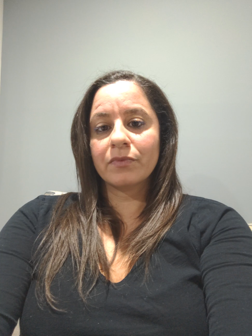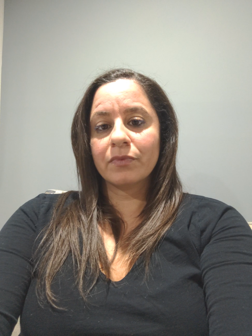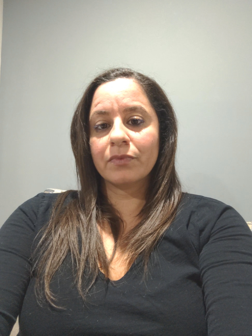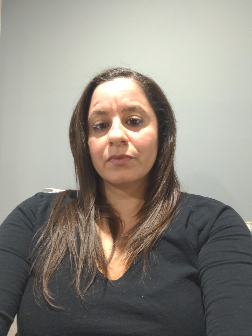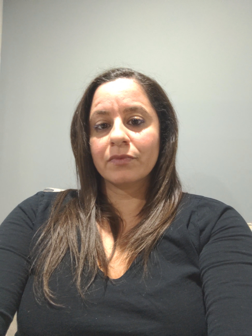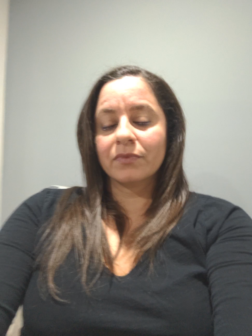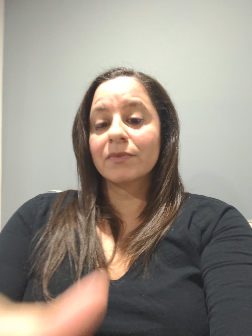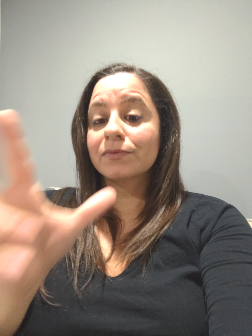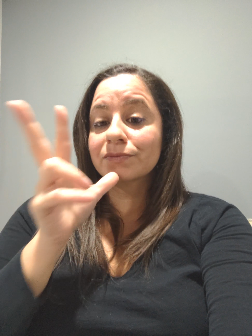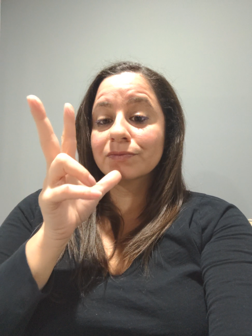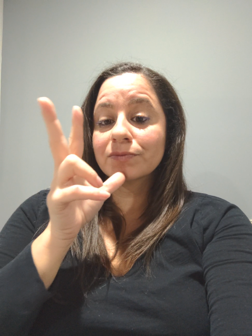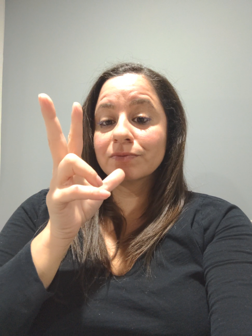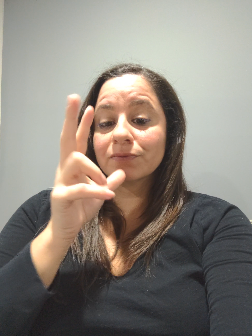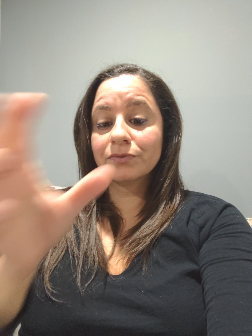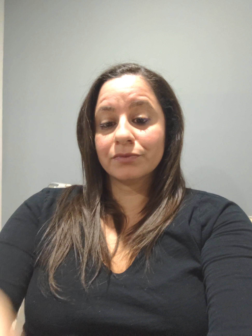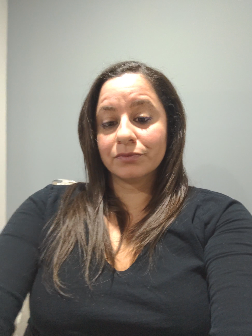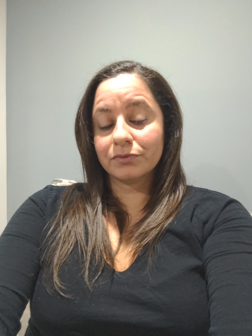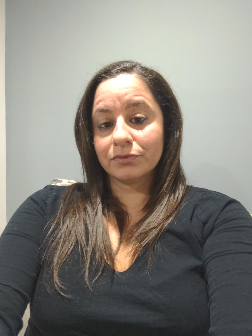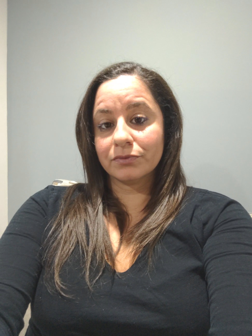hen